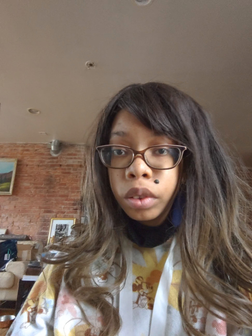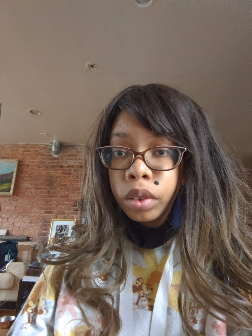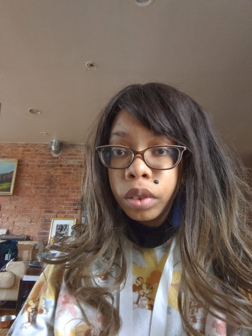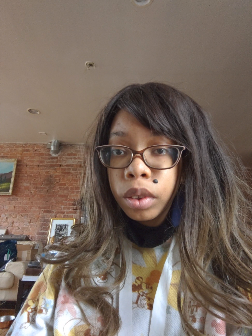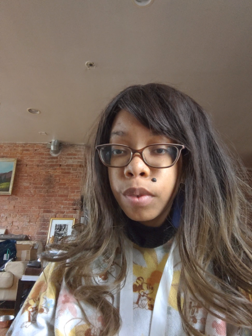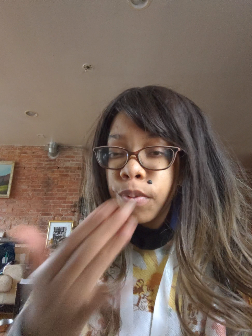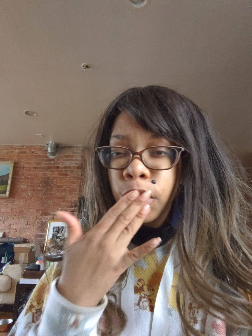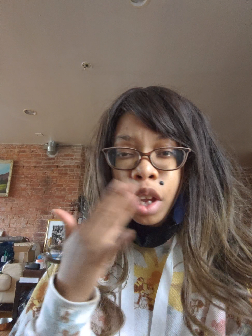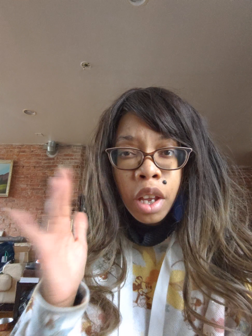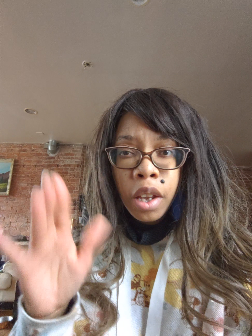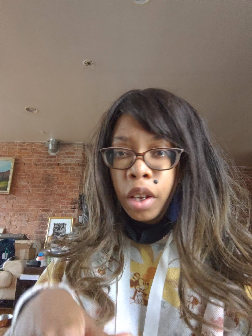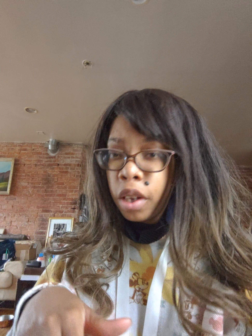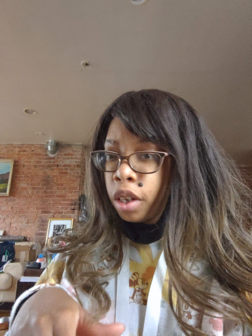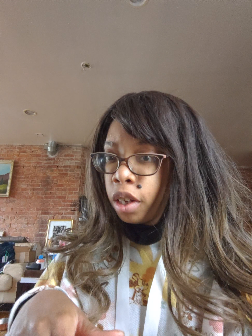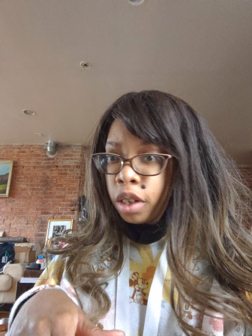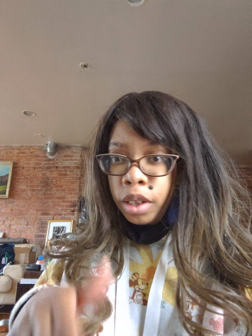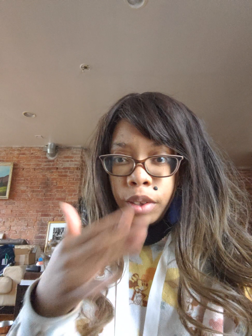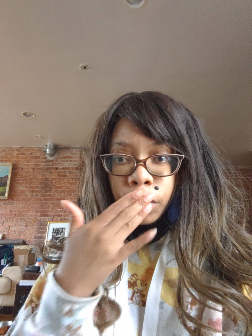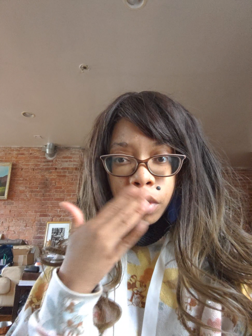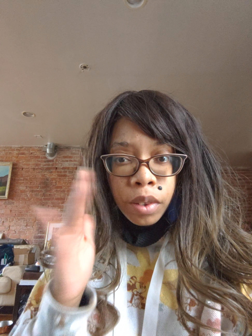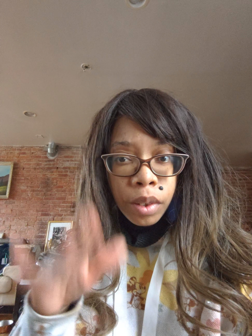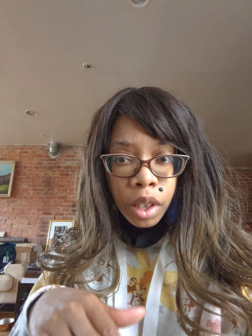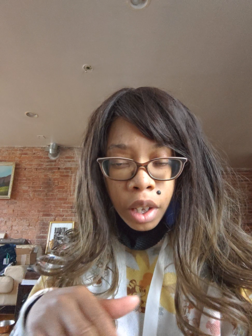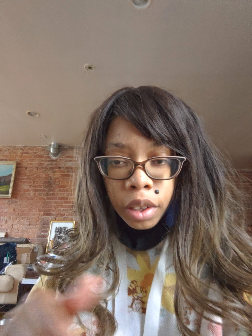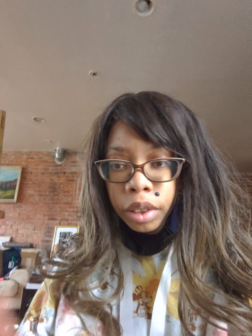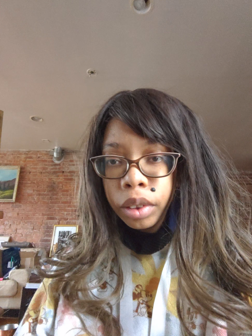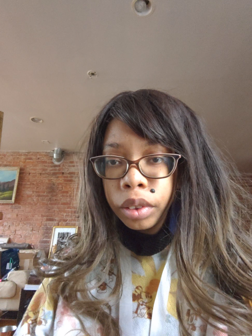bad